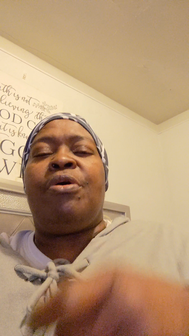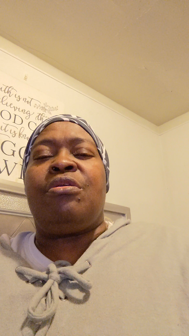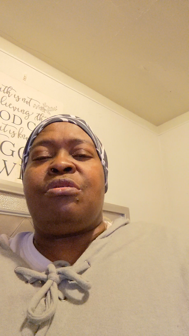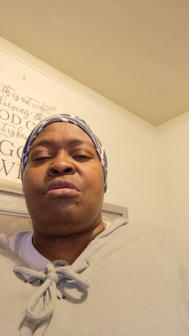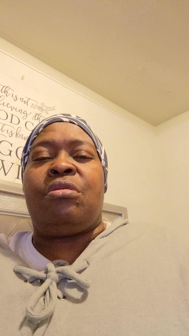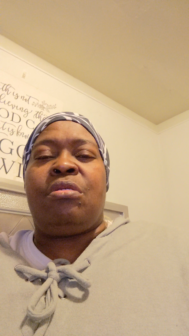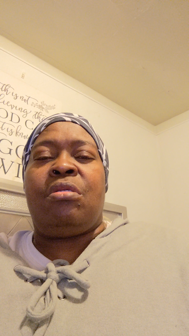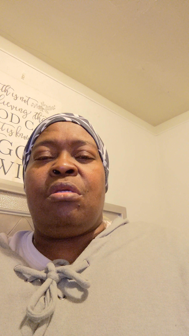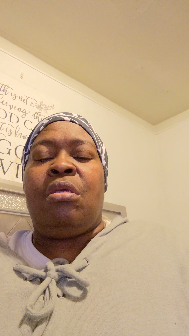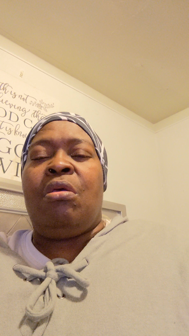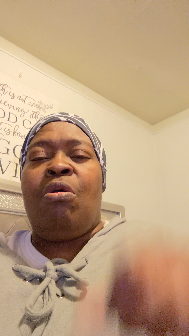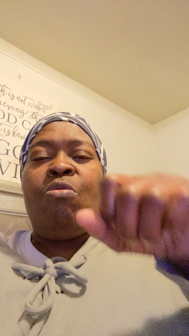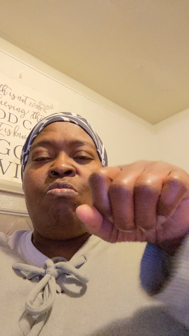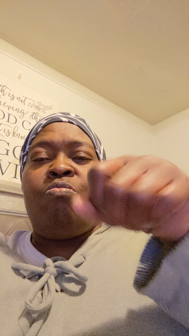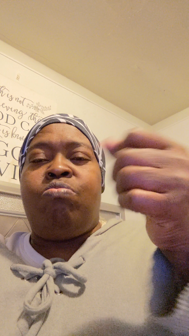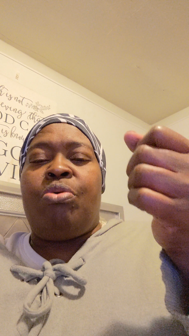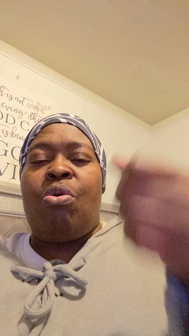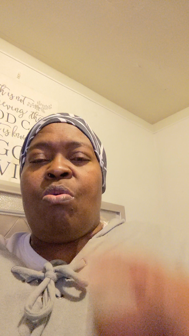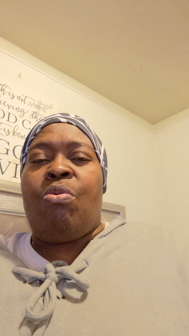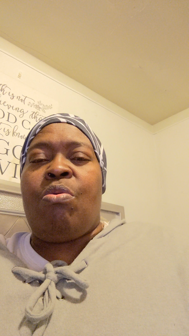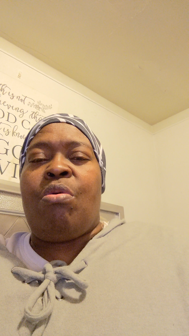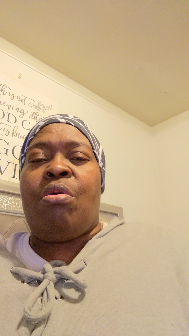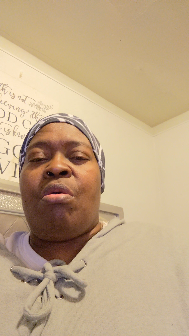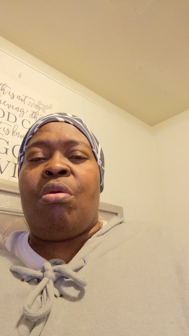broken